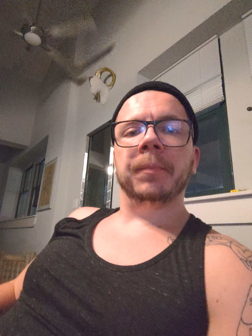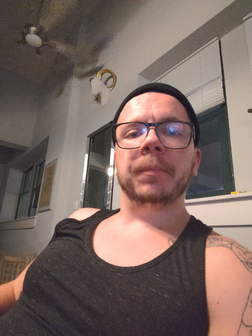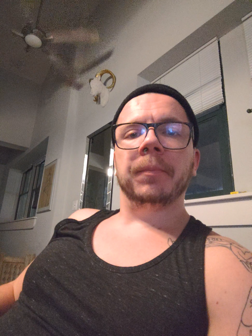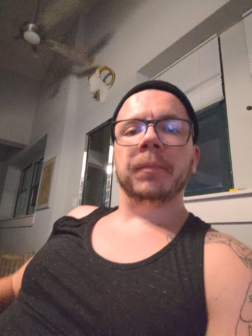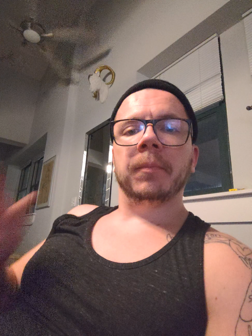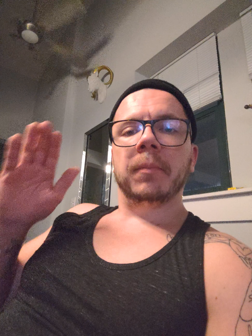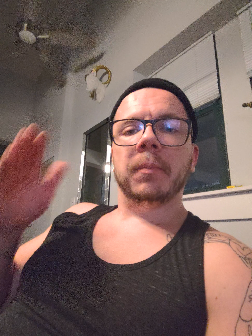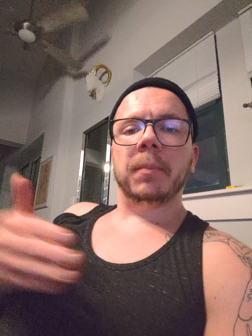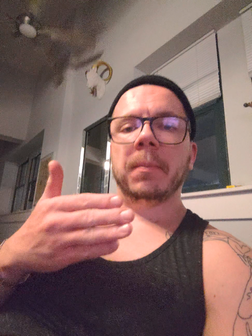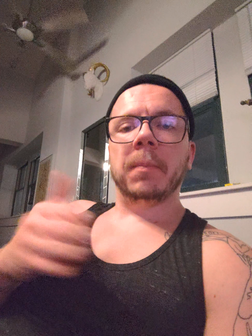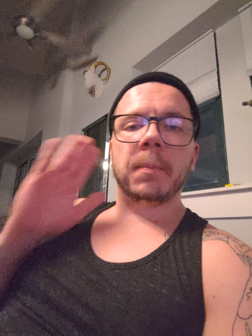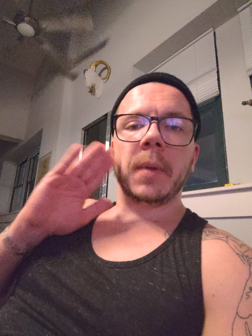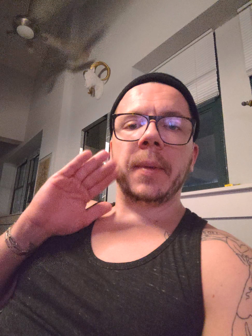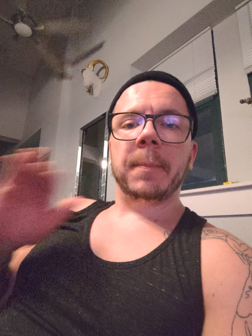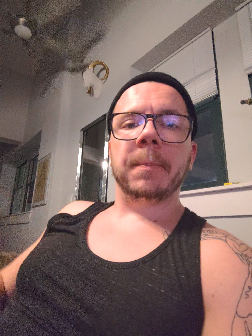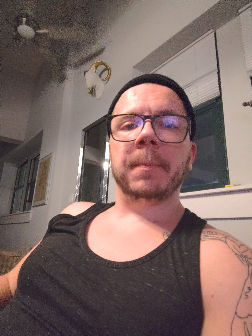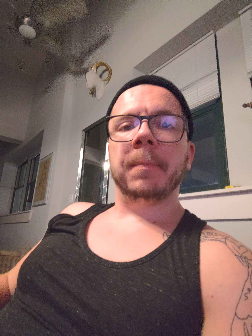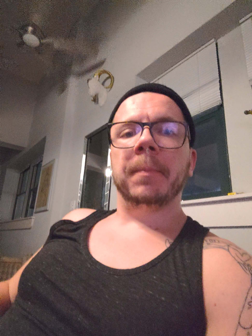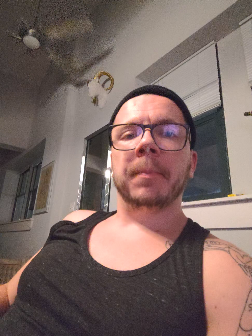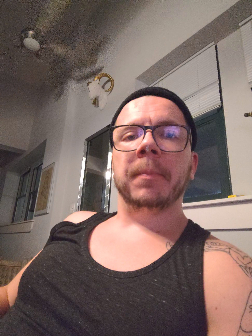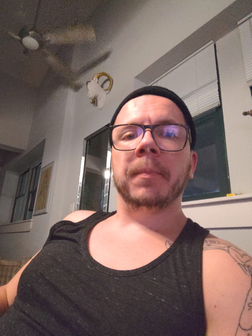puppy